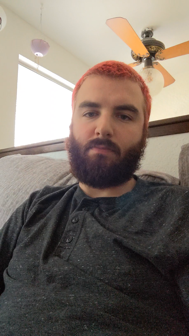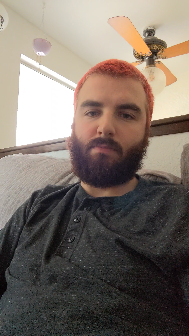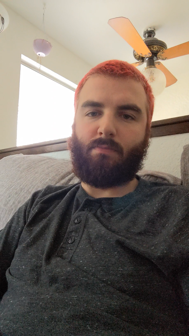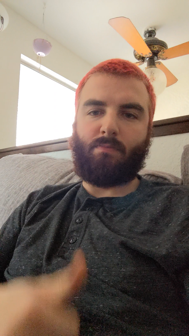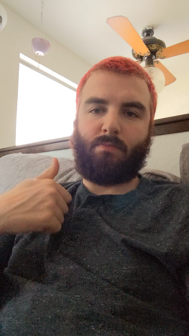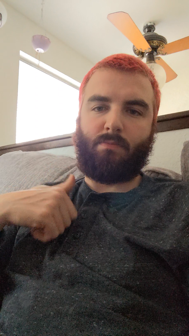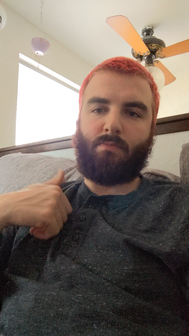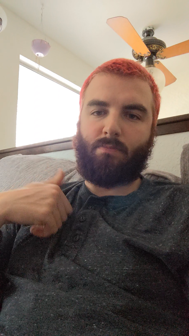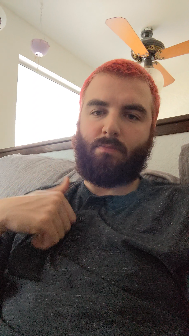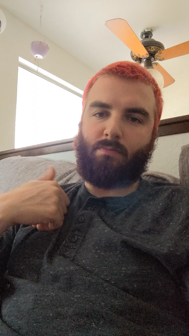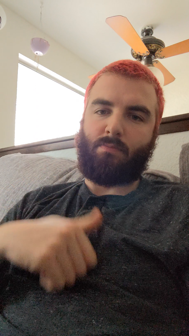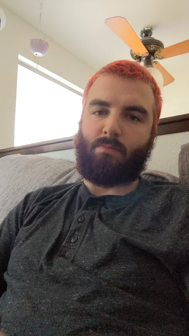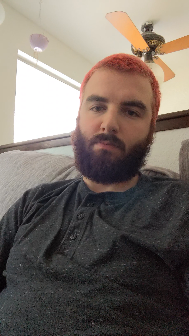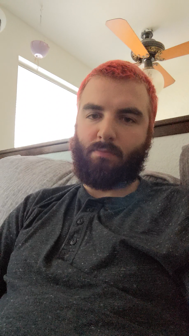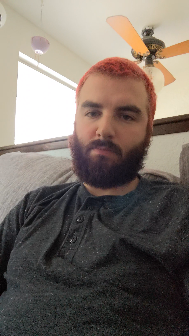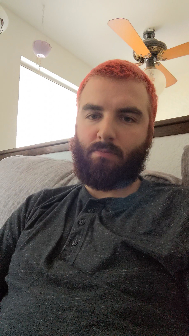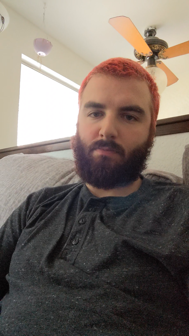bathtub